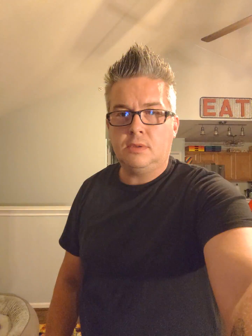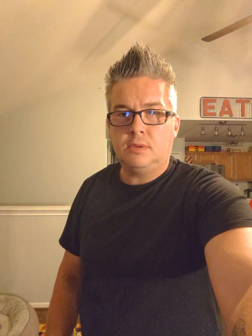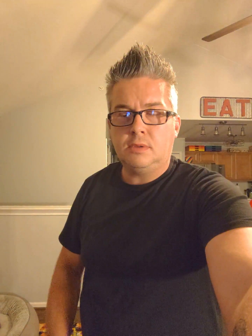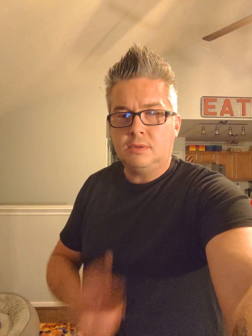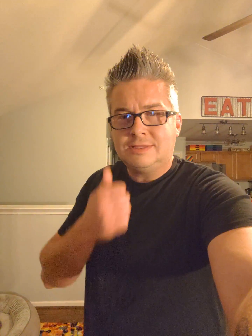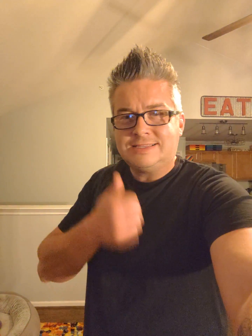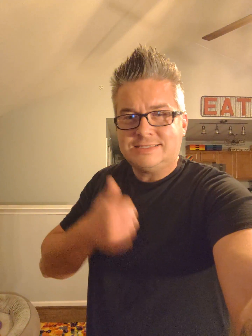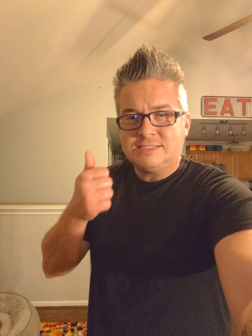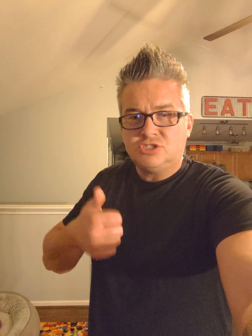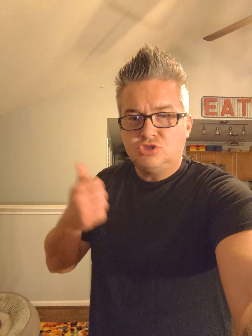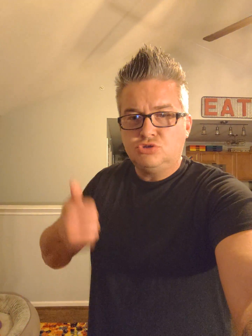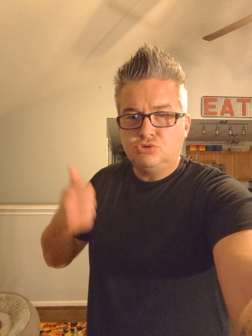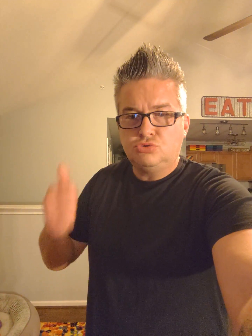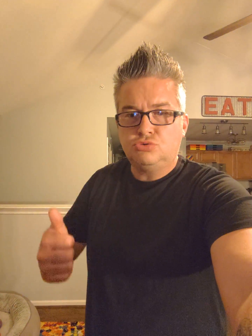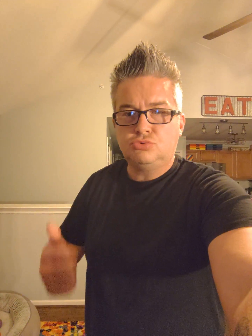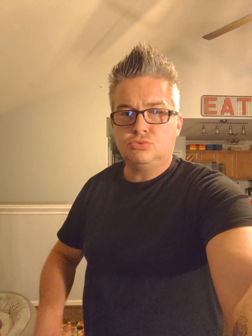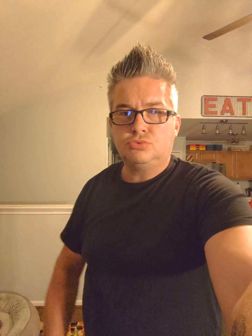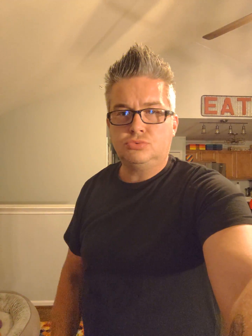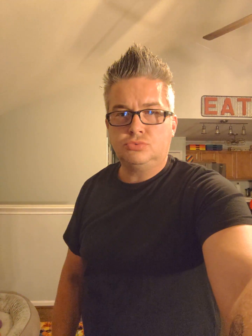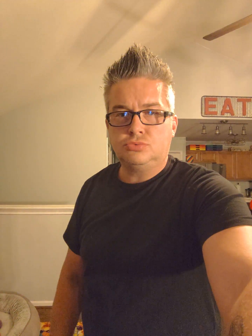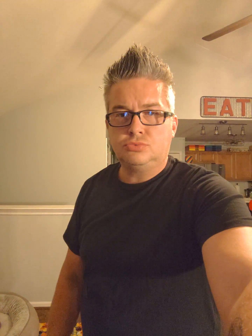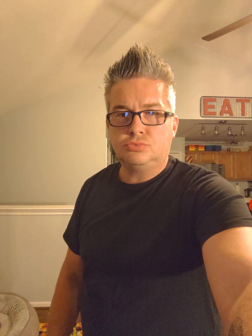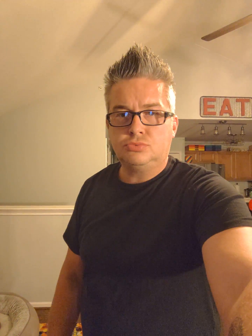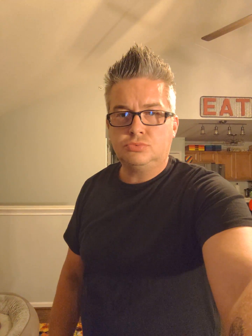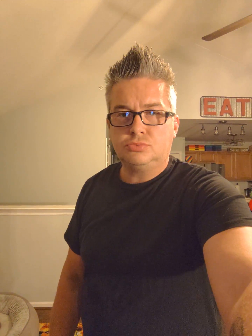each